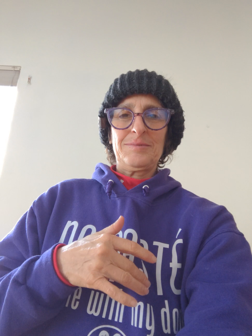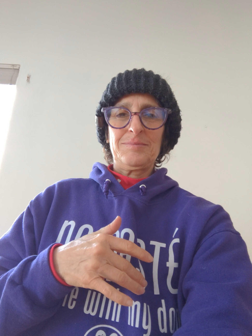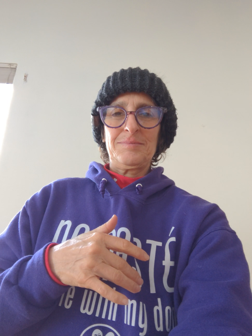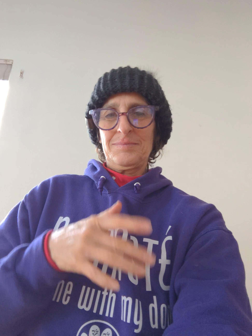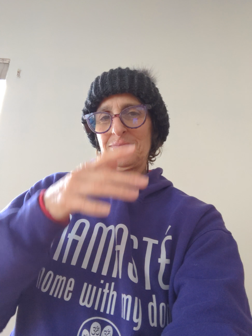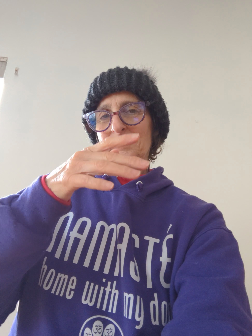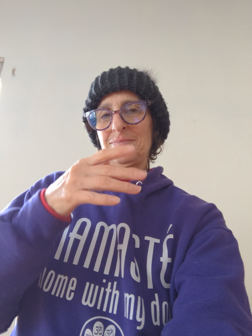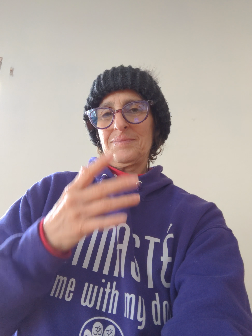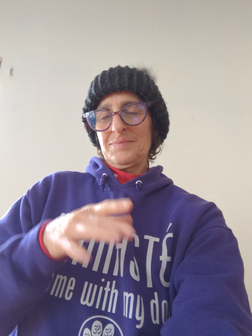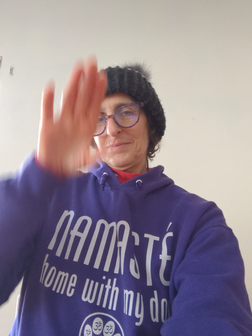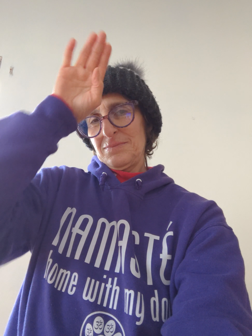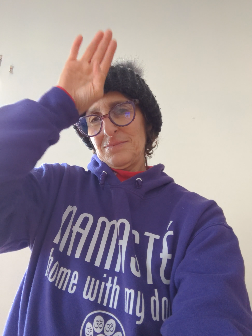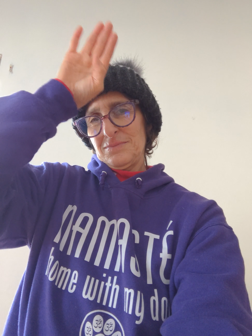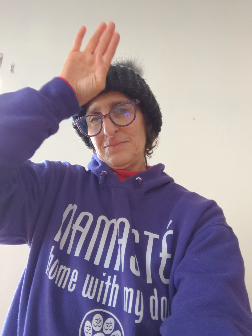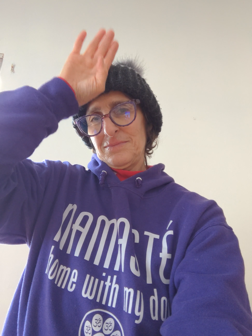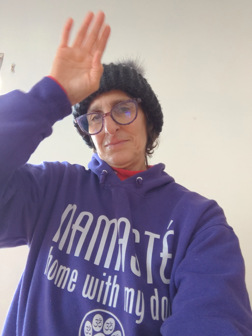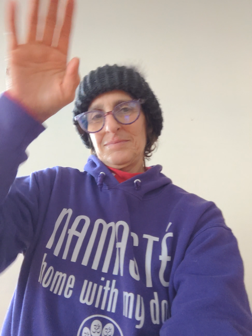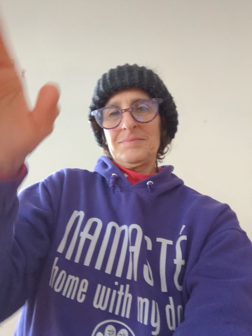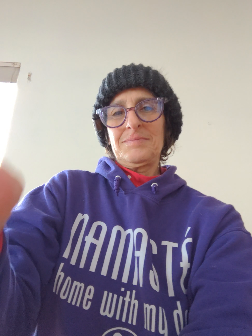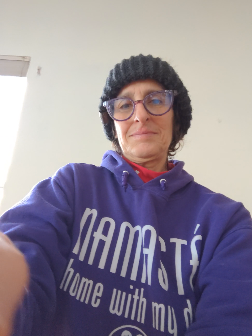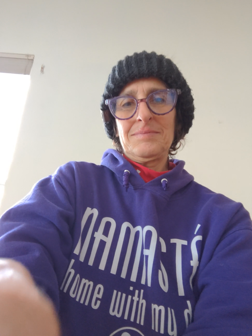fireman